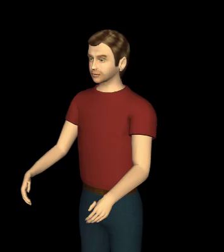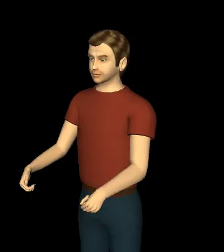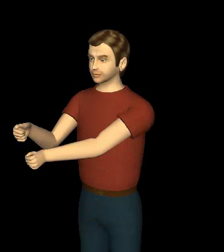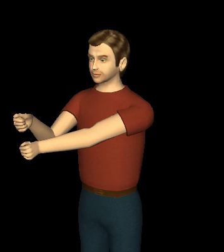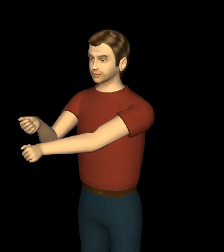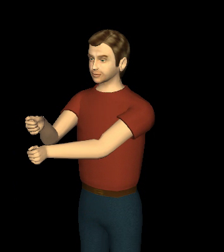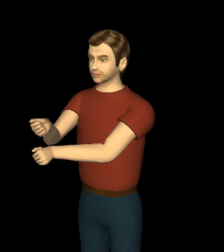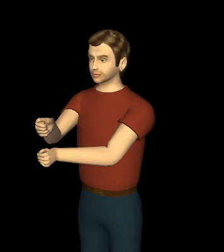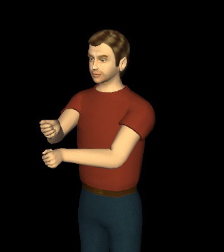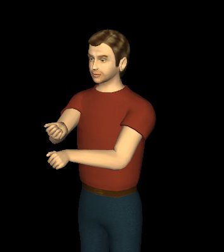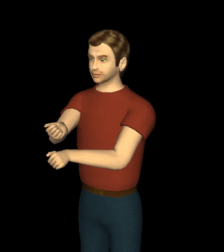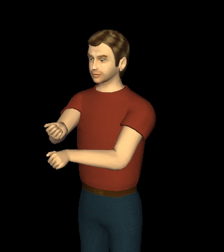يمسح